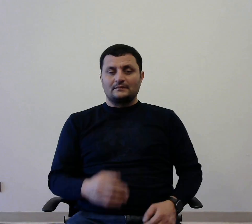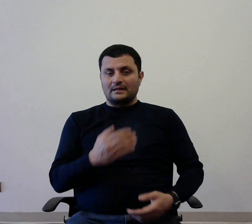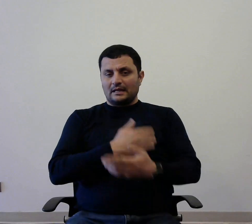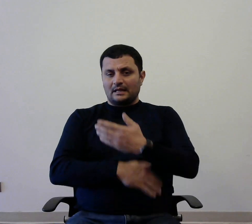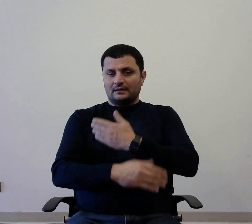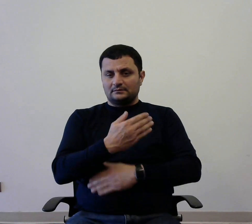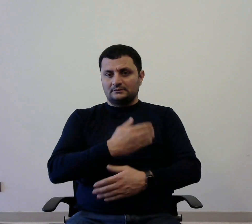əlil